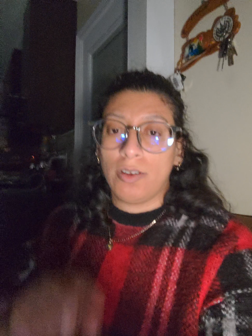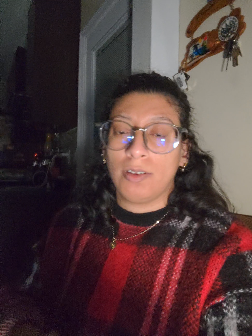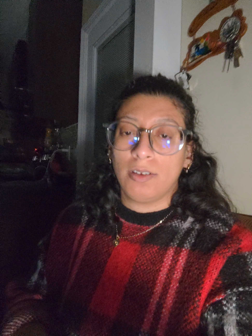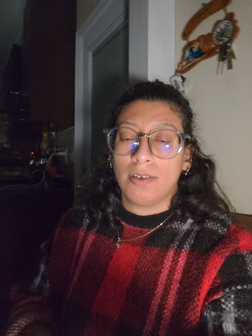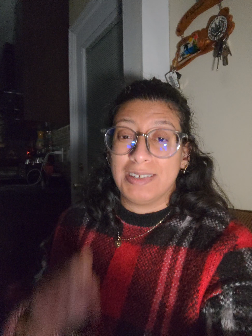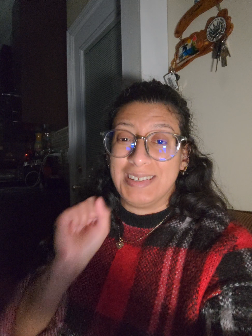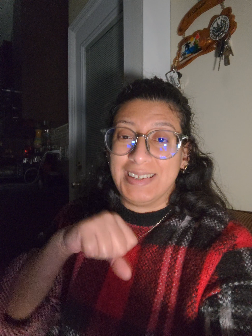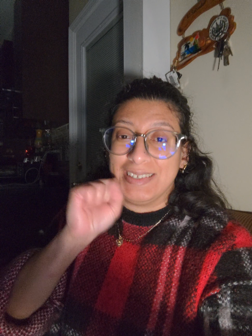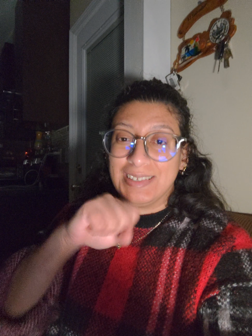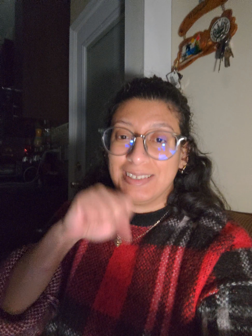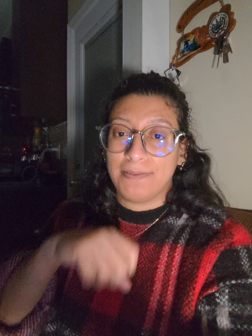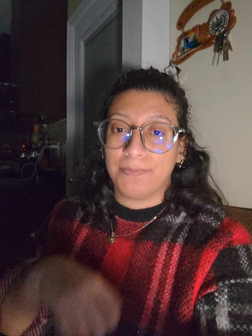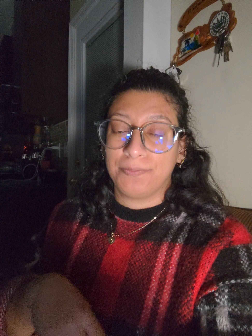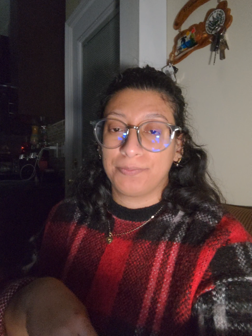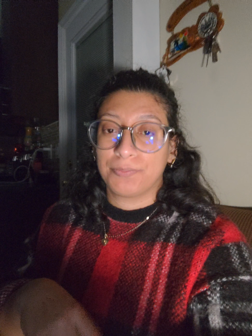yes